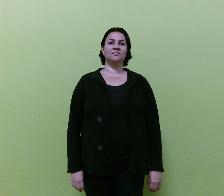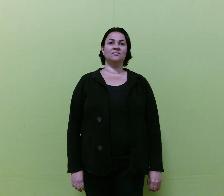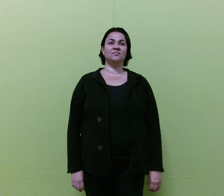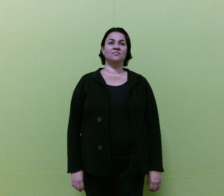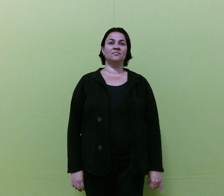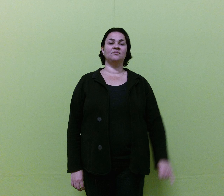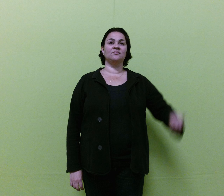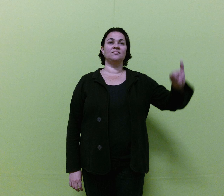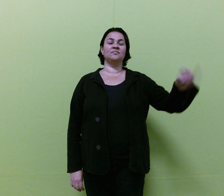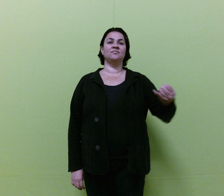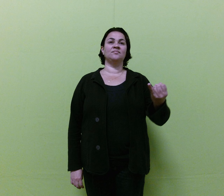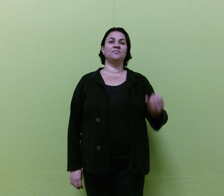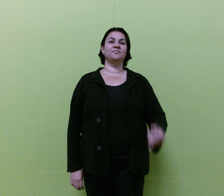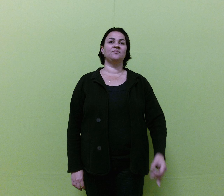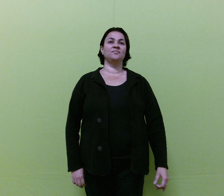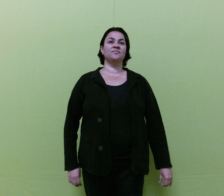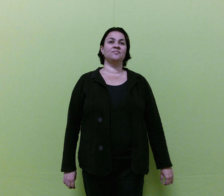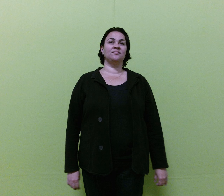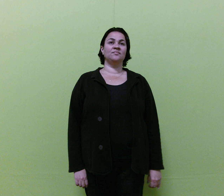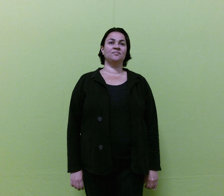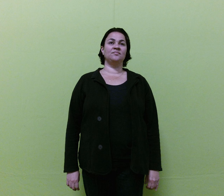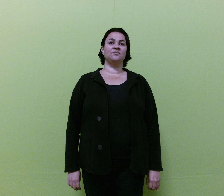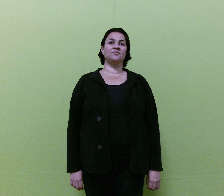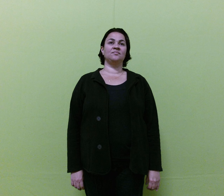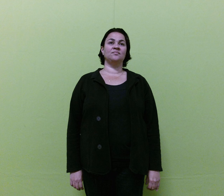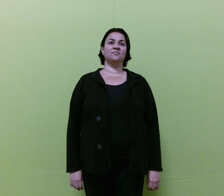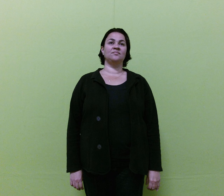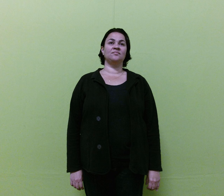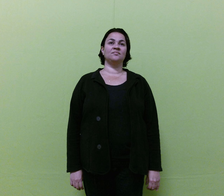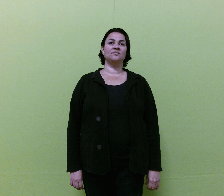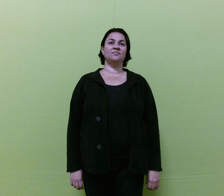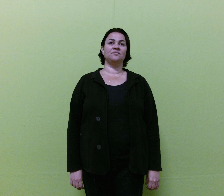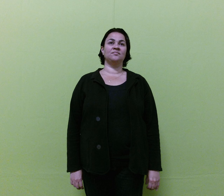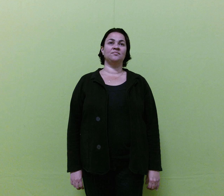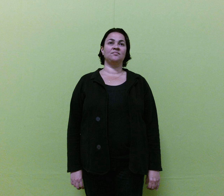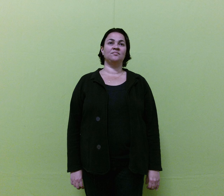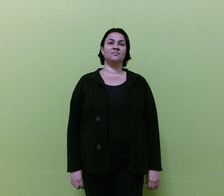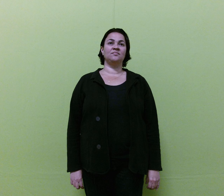aproveitar